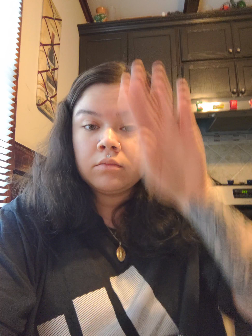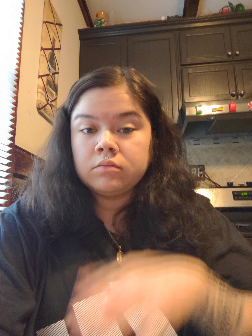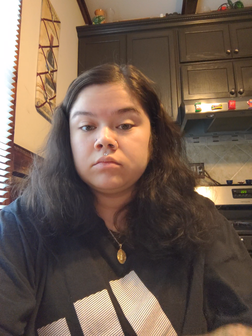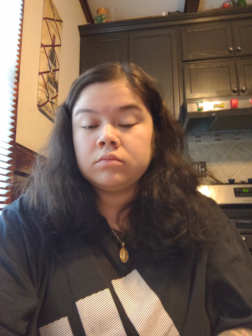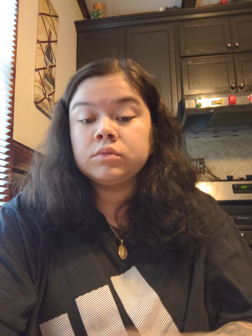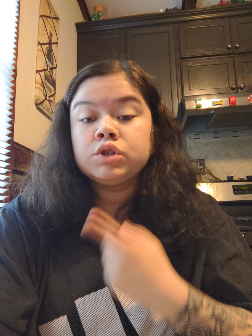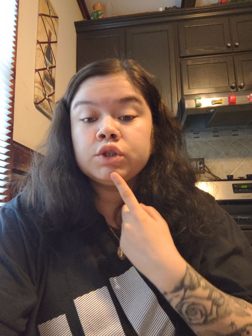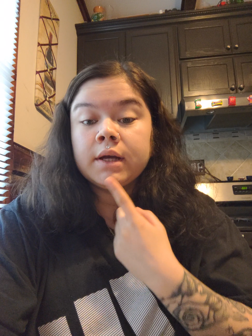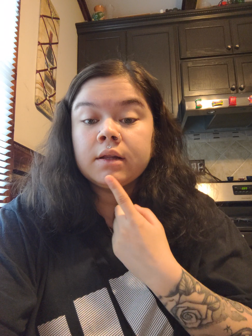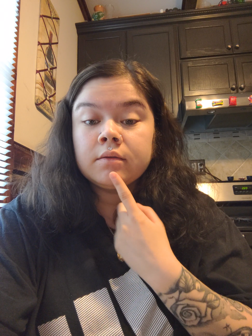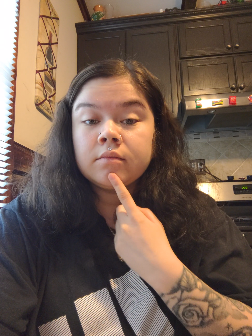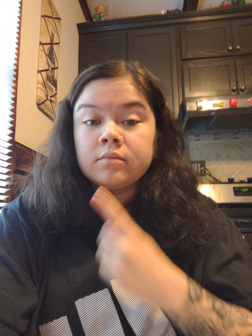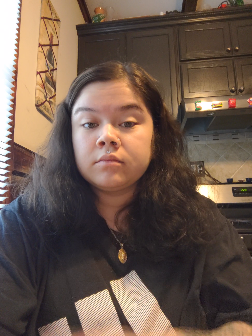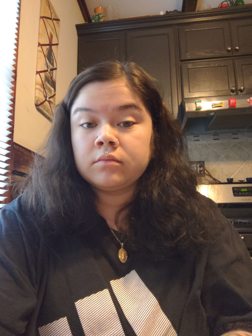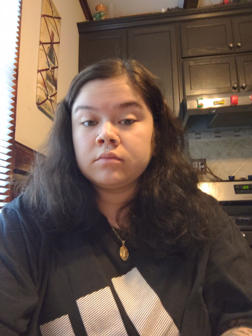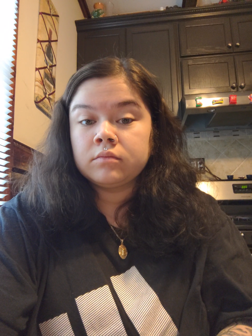chin